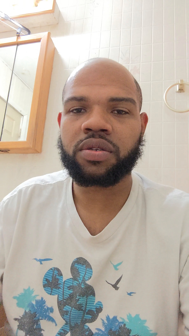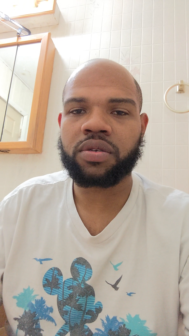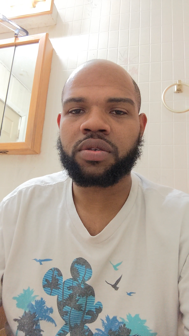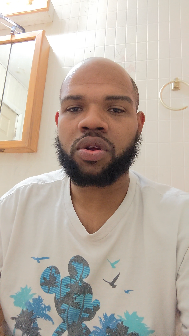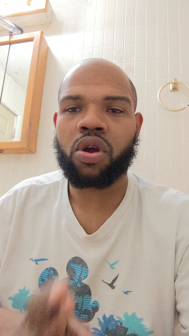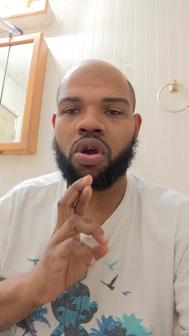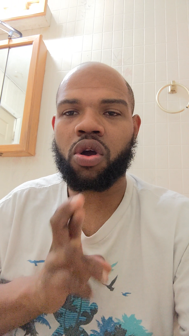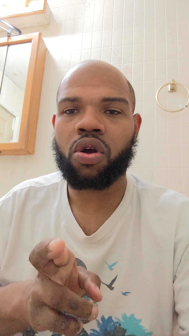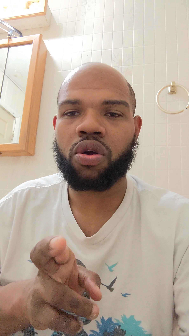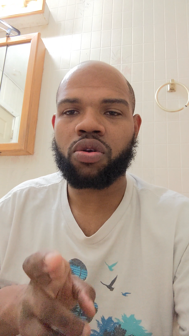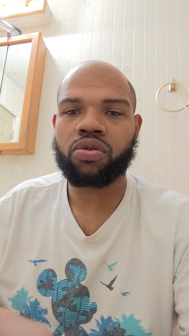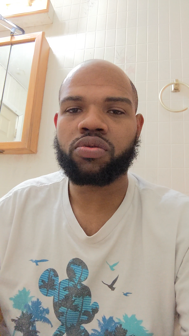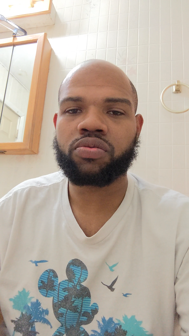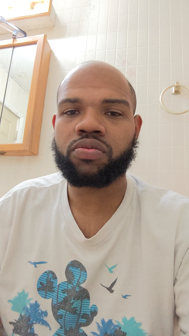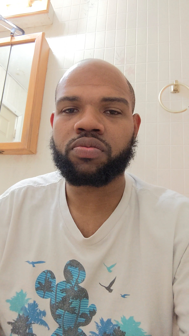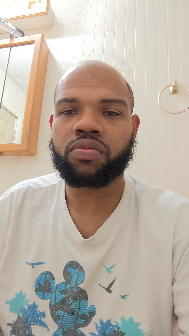are